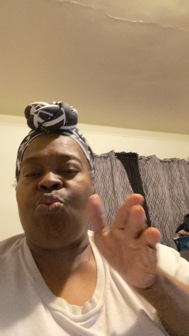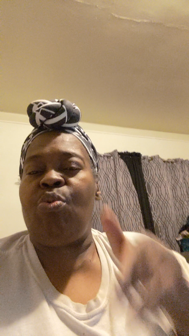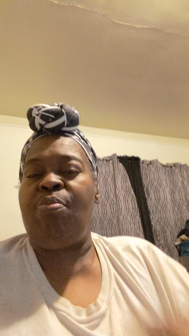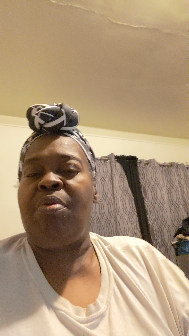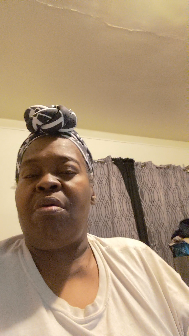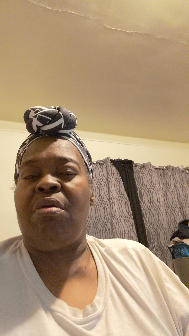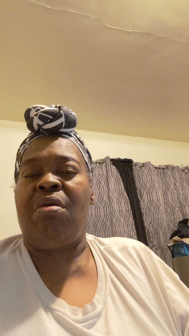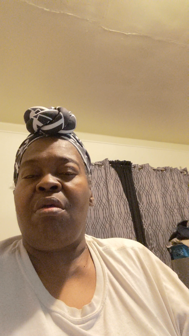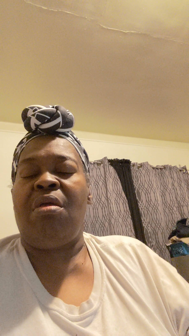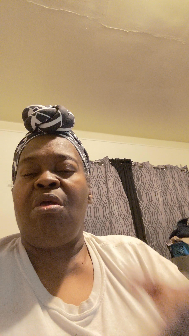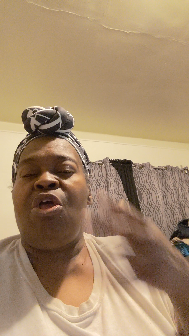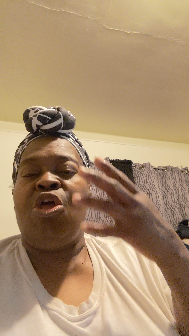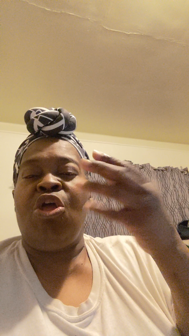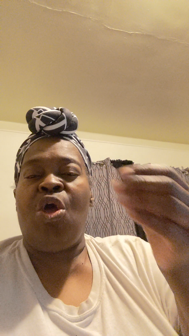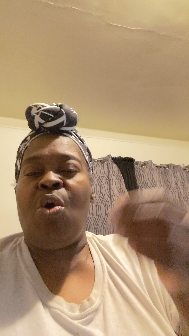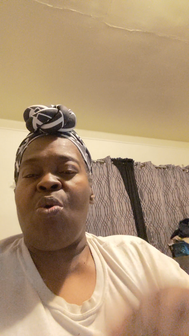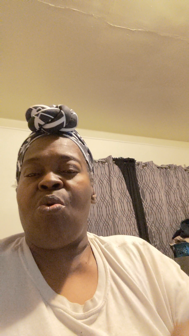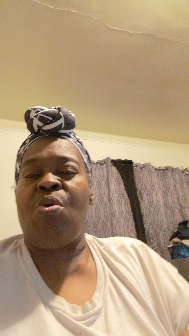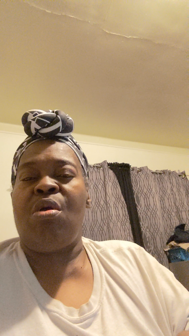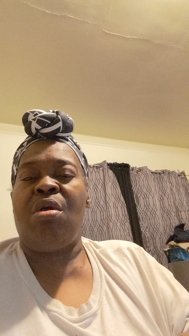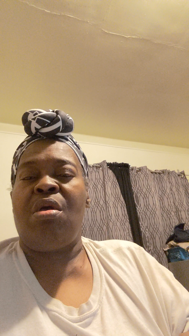going to